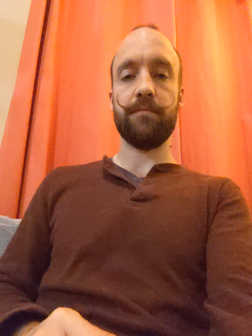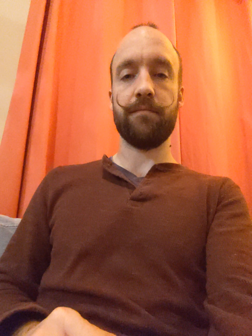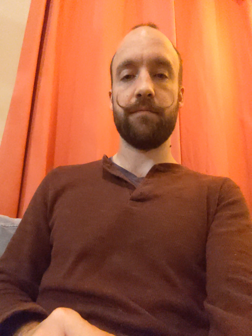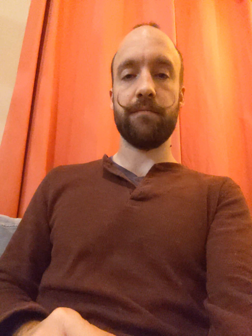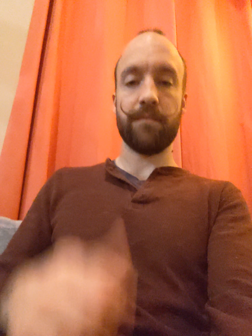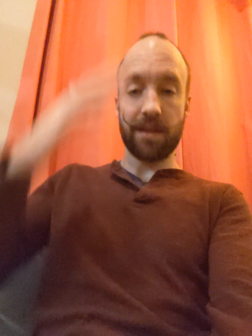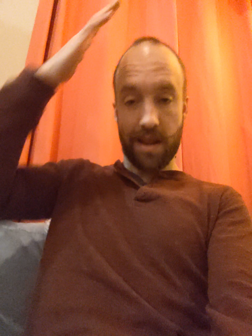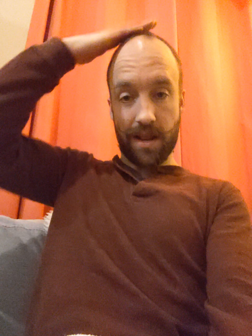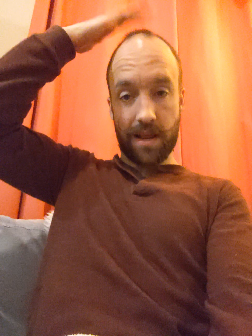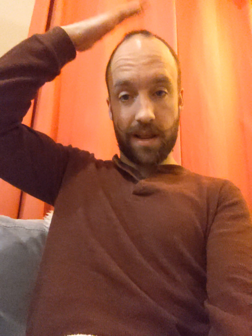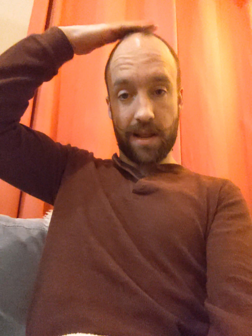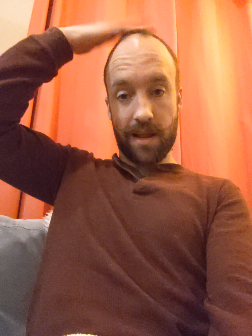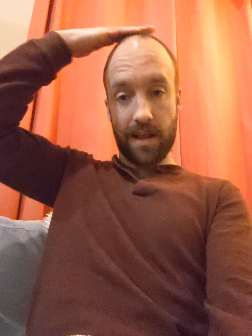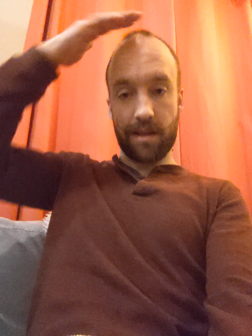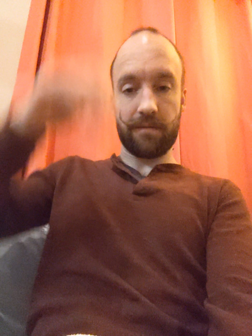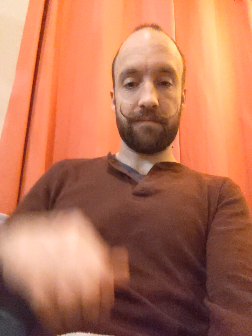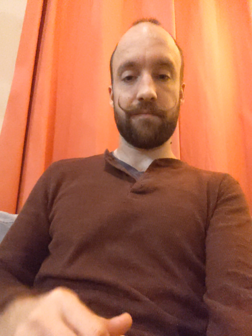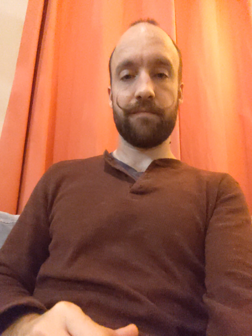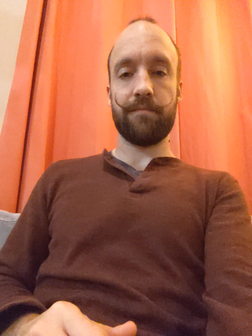hat